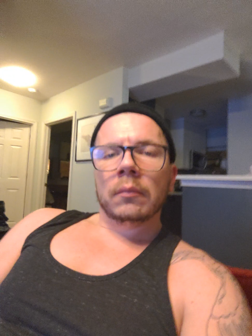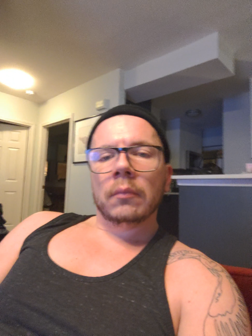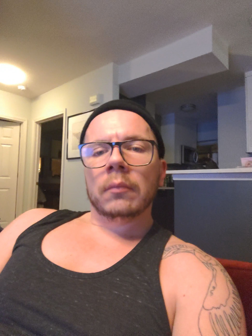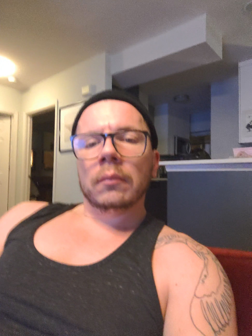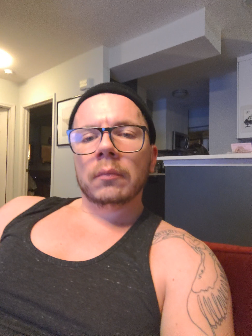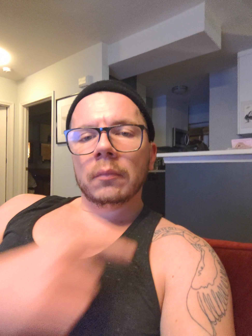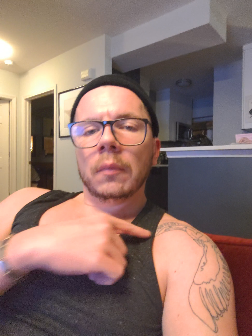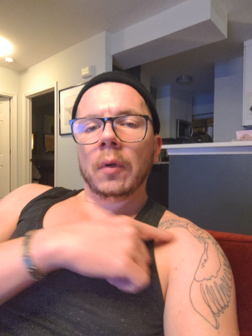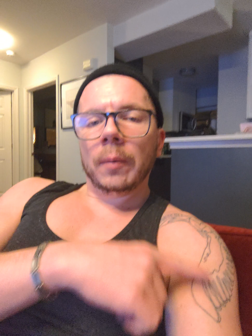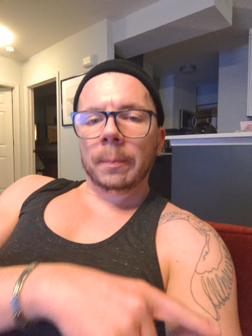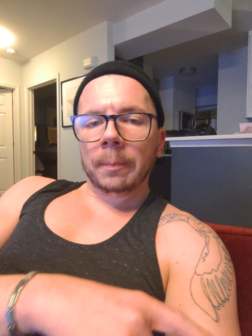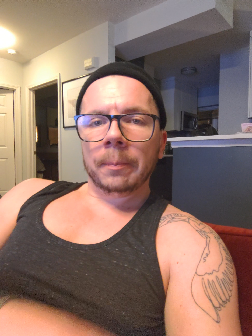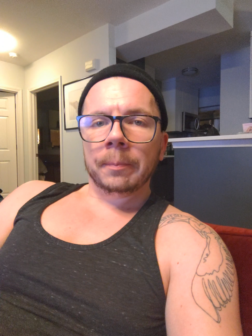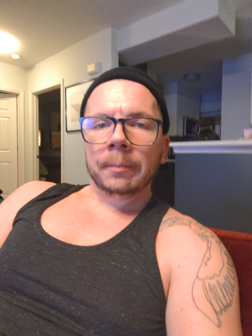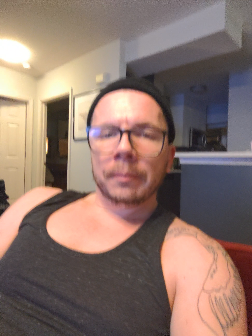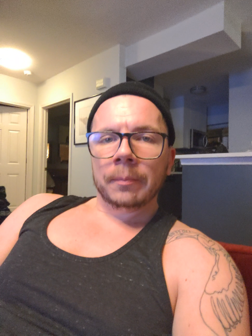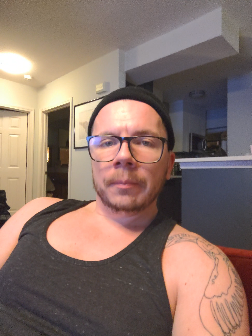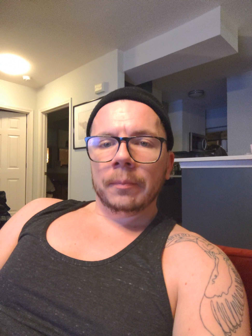arm